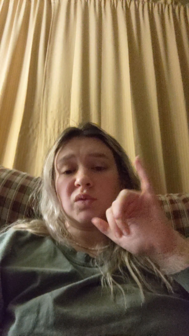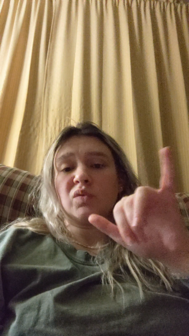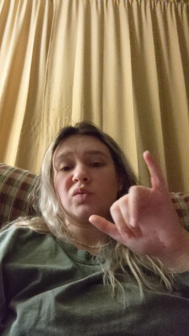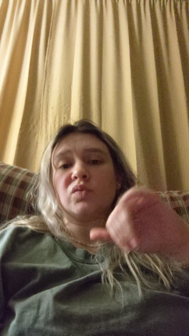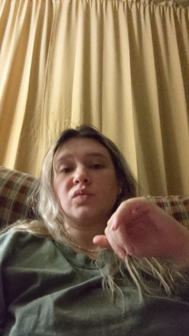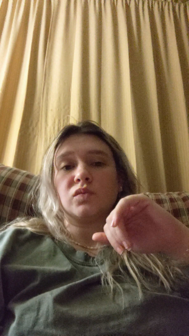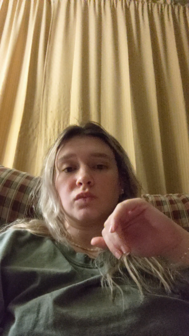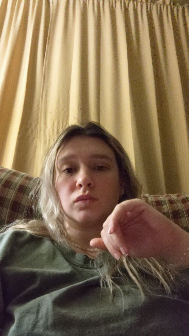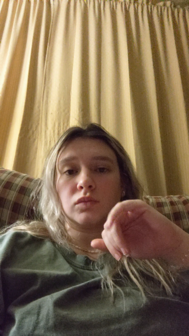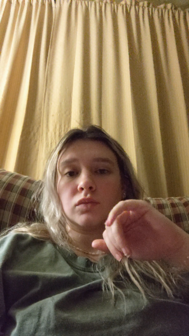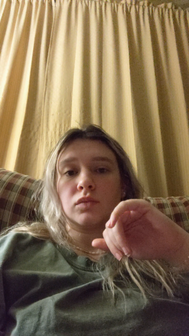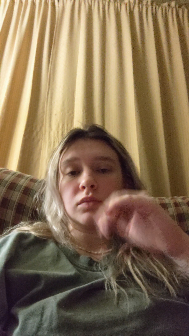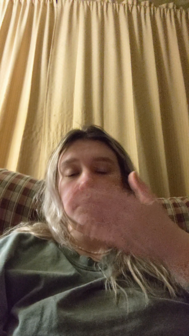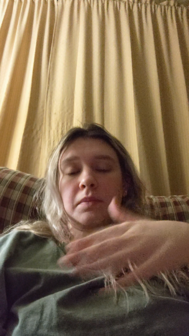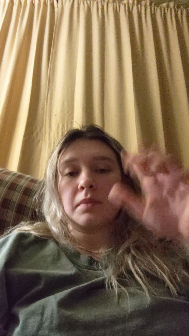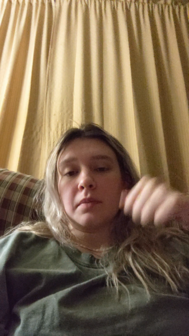basket